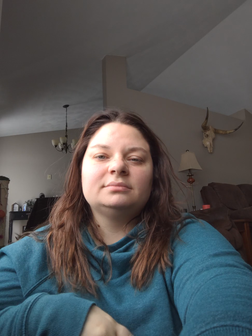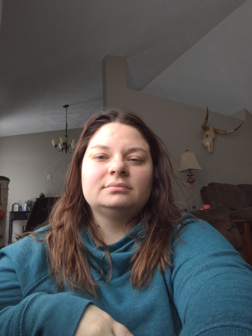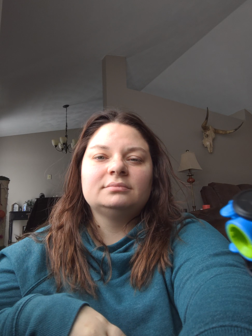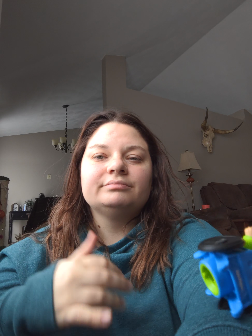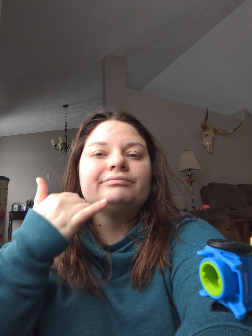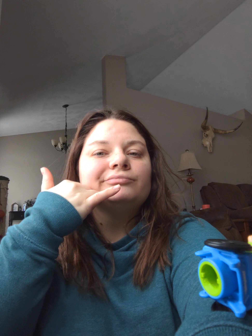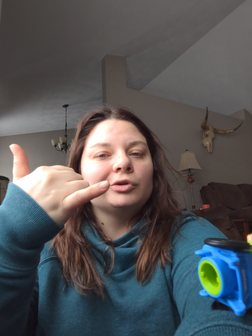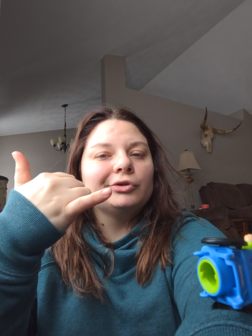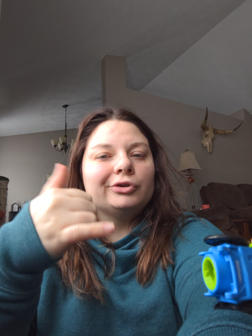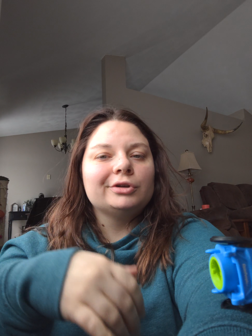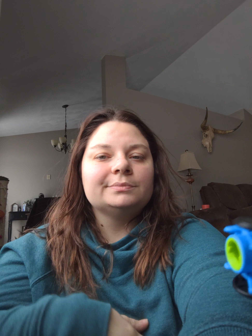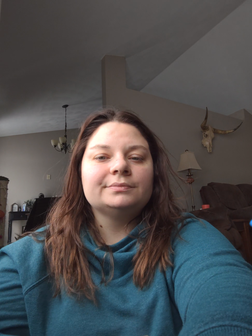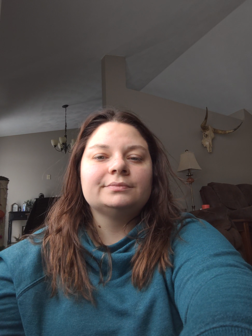call on the phone